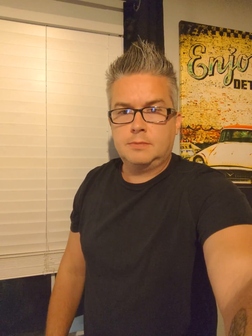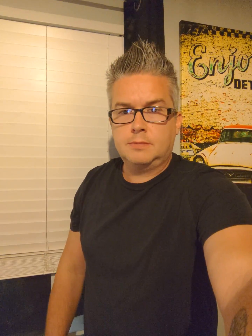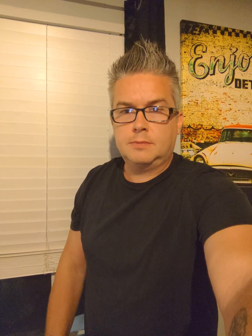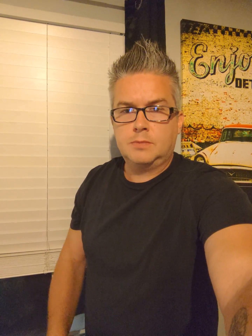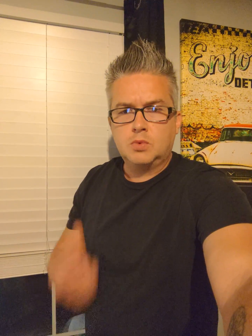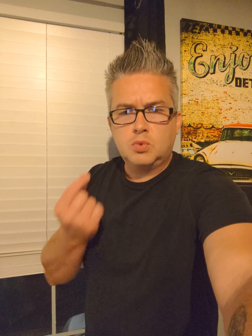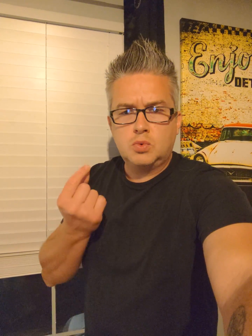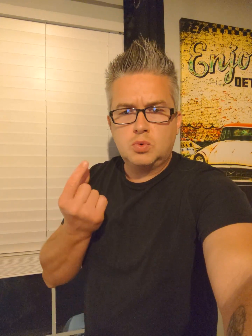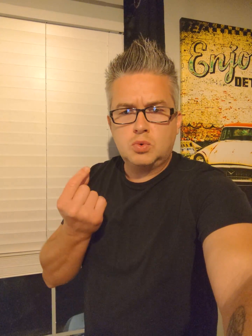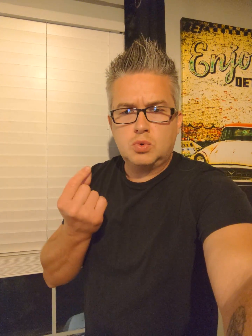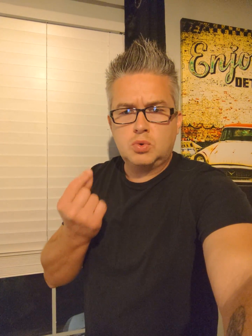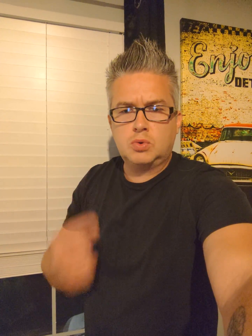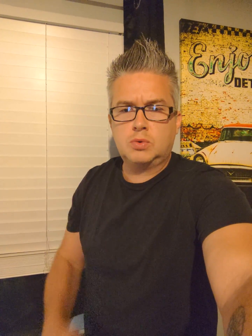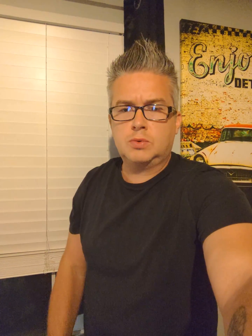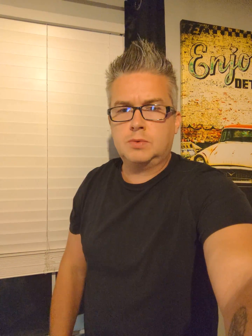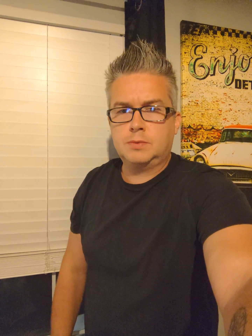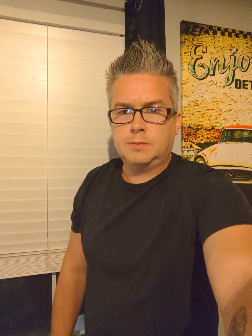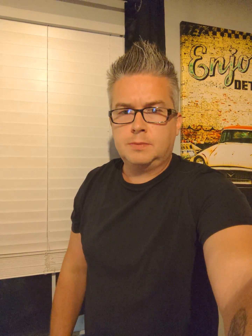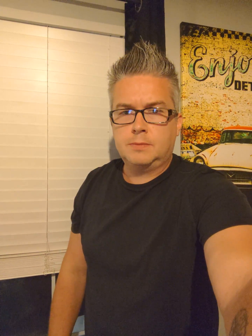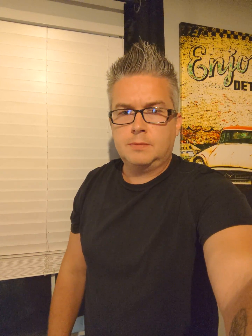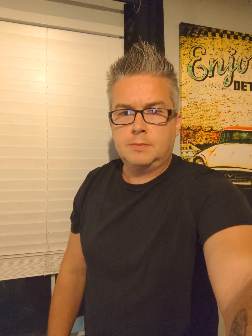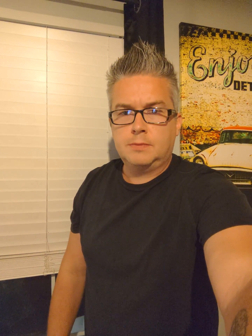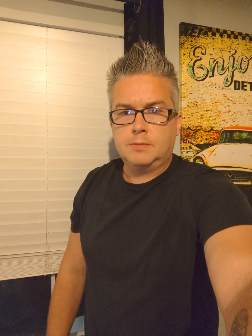do